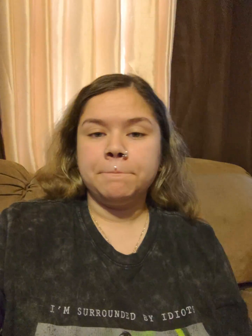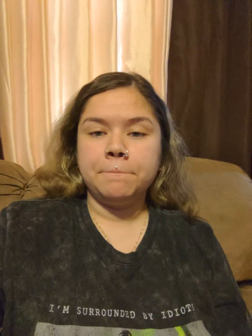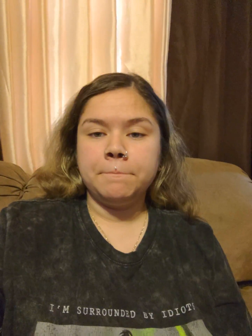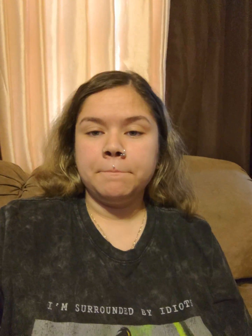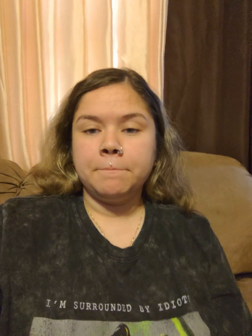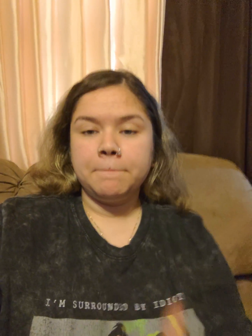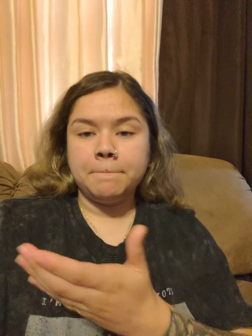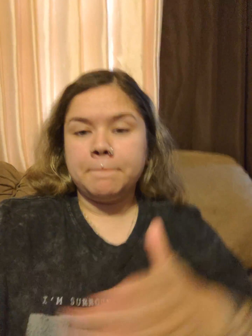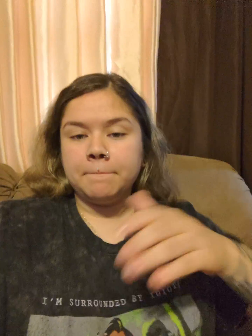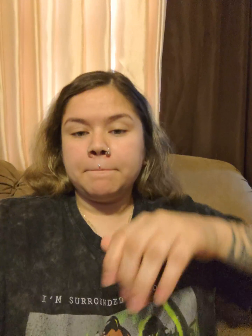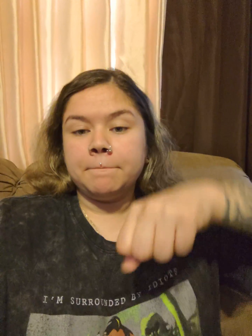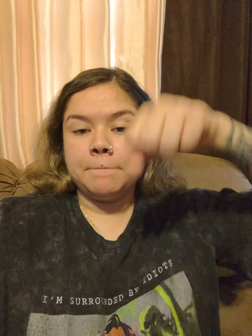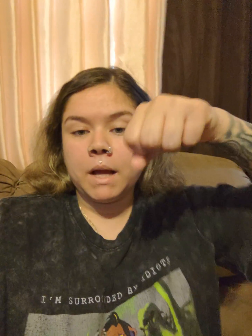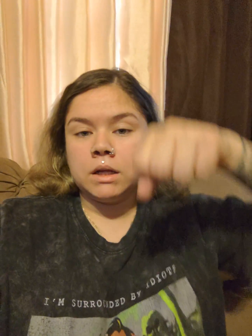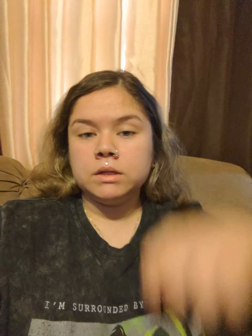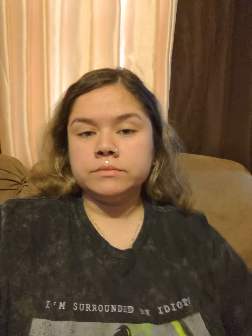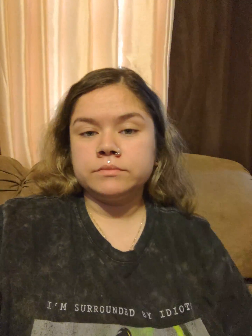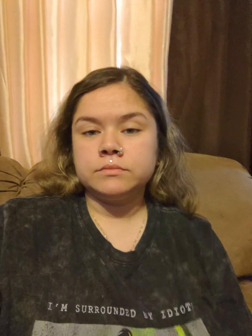bucket